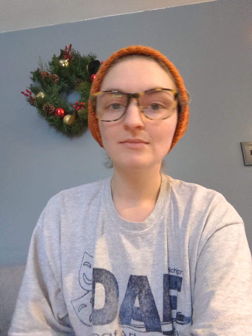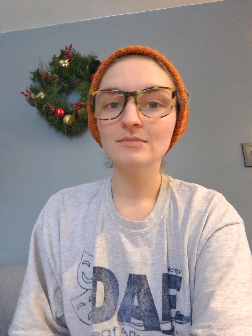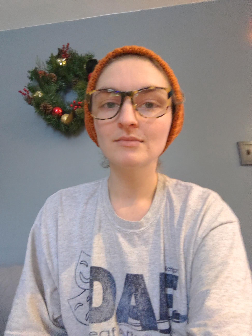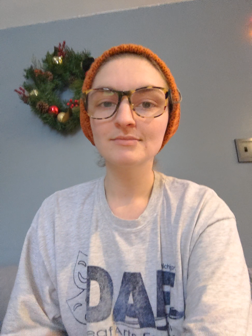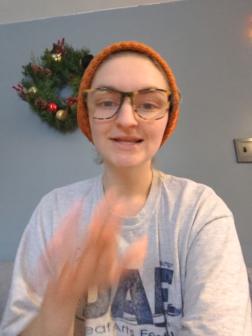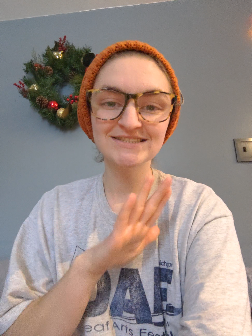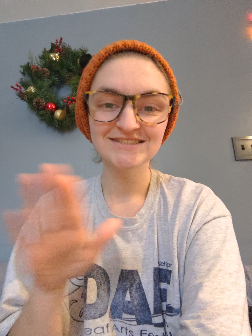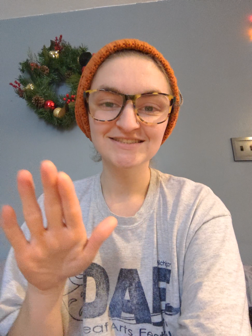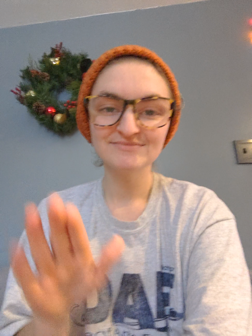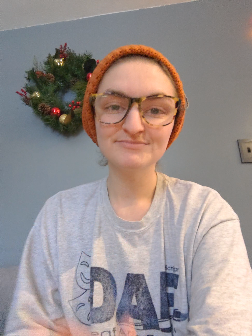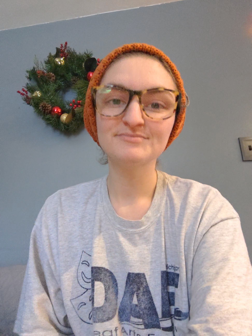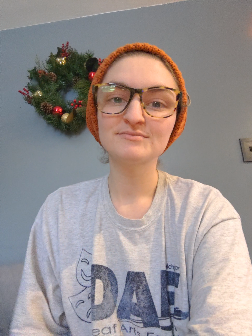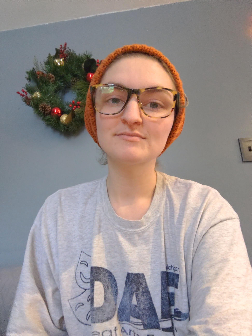clean